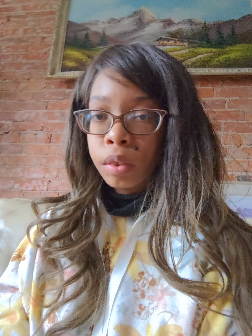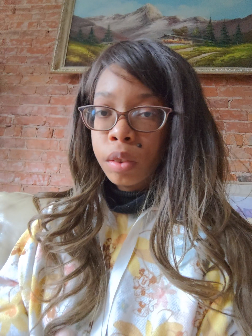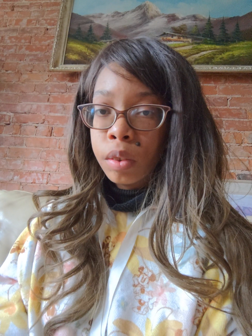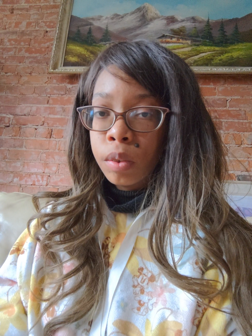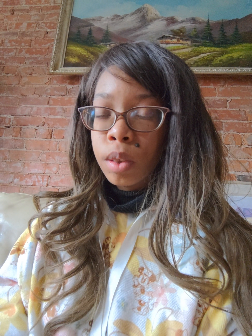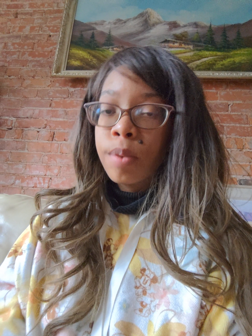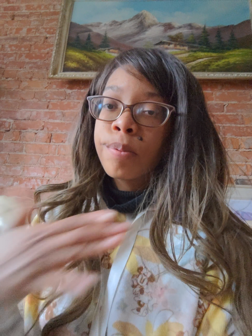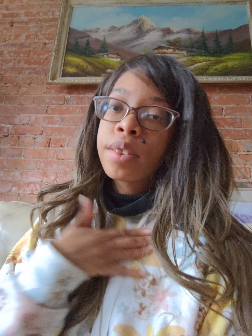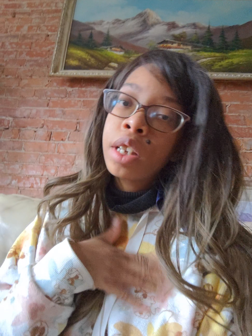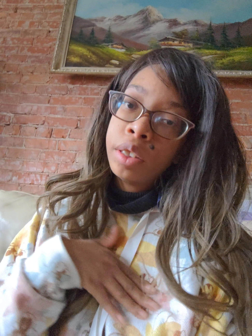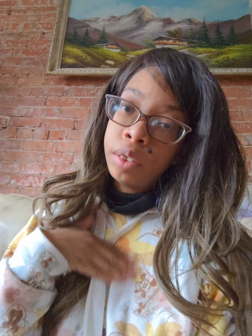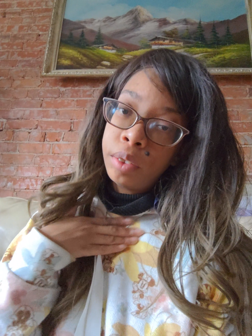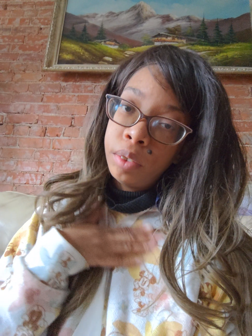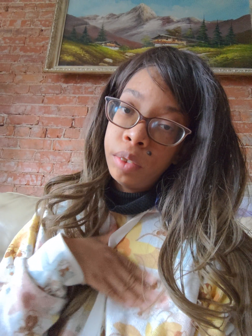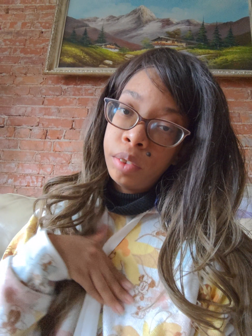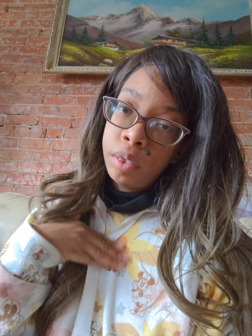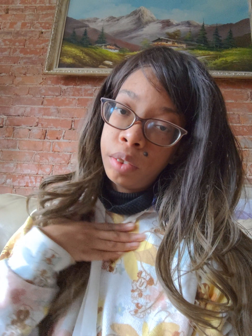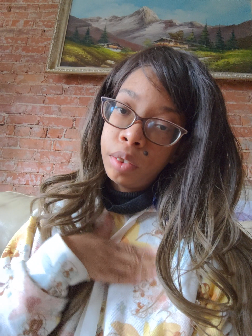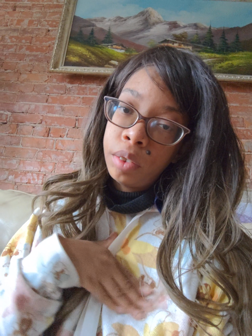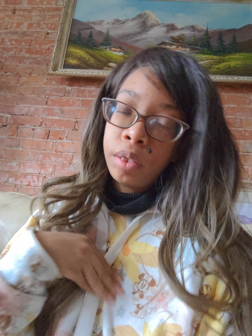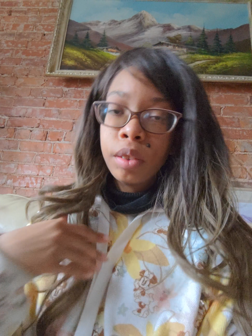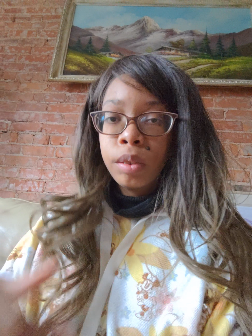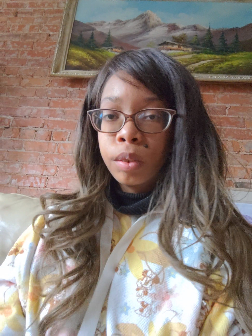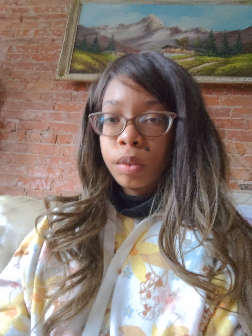please